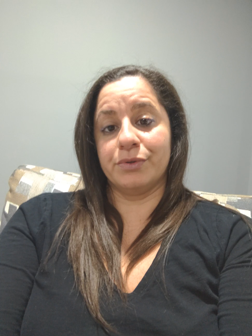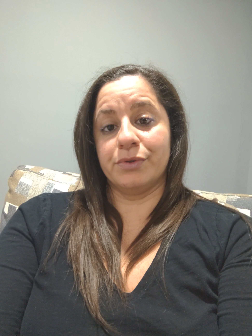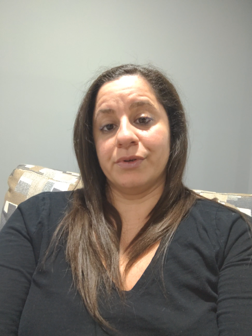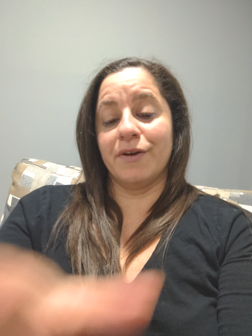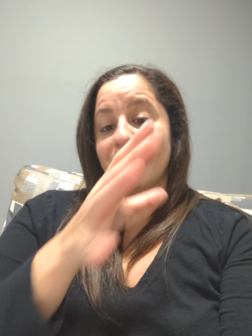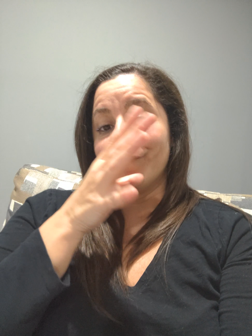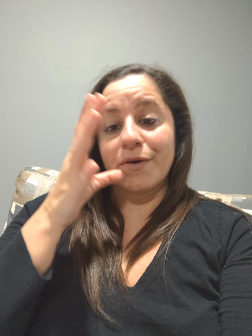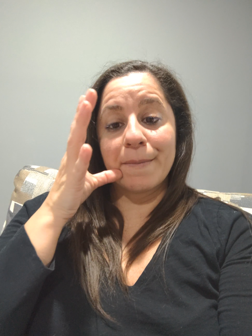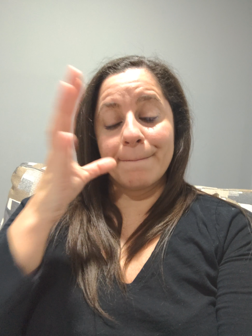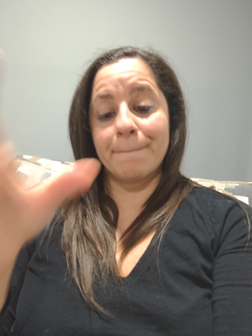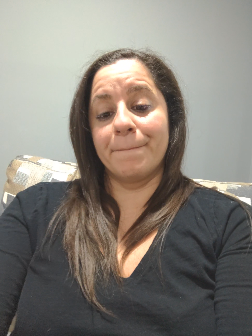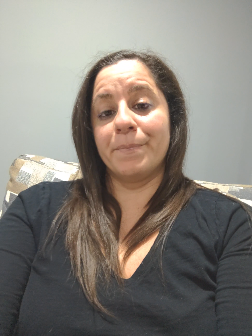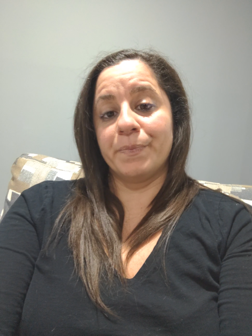farm